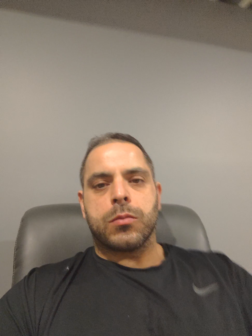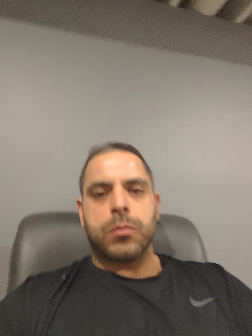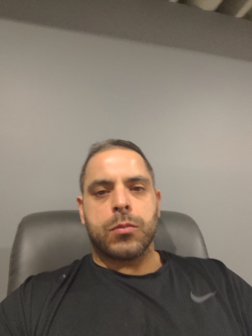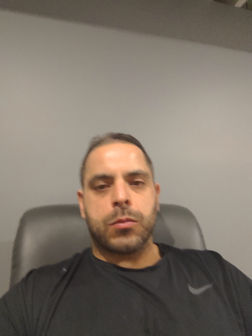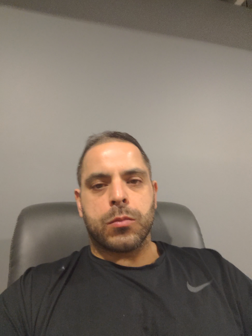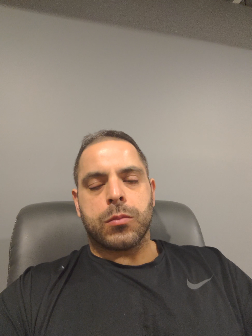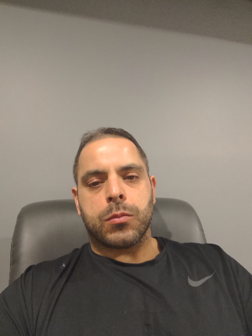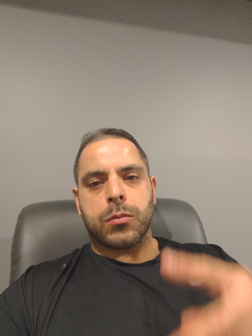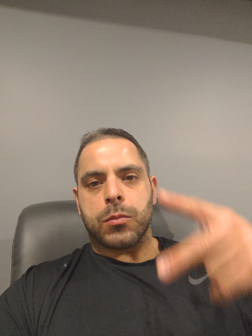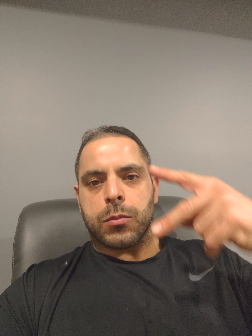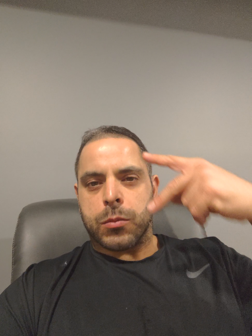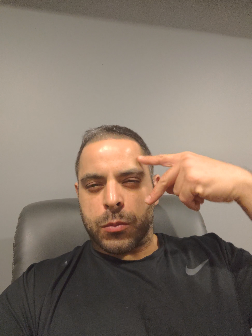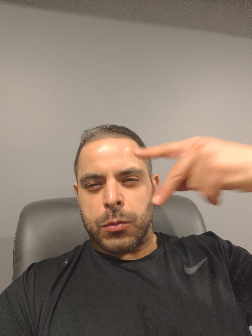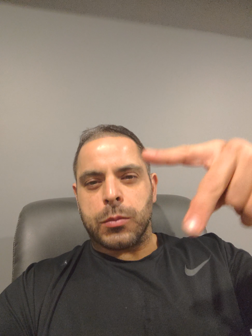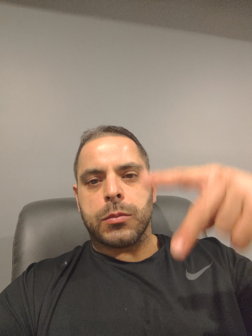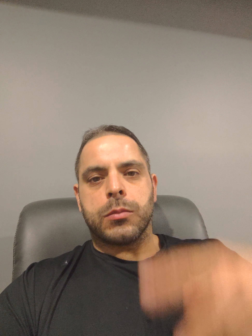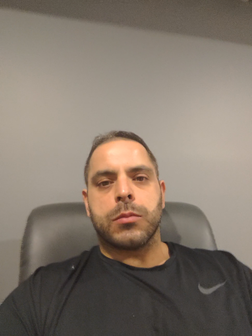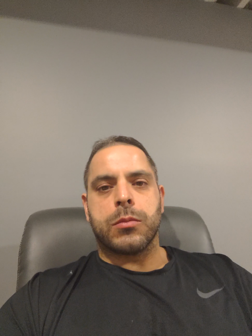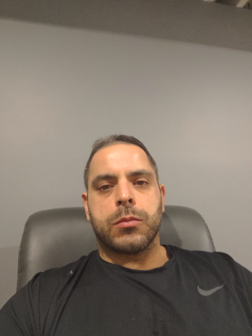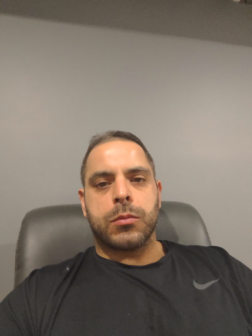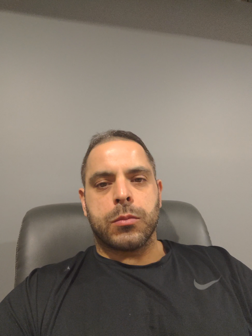penny